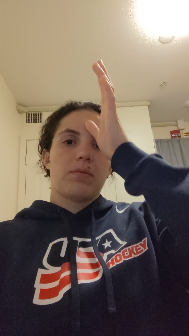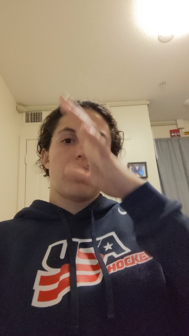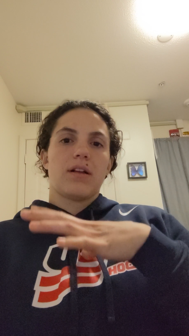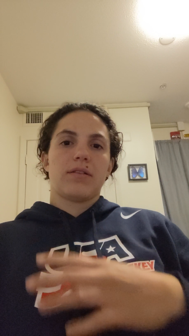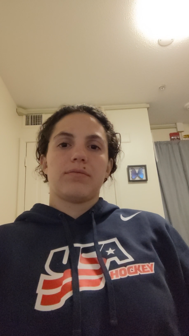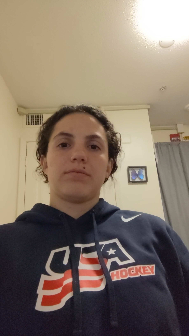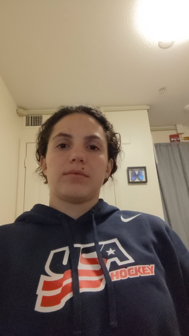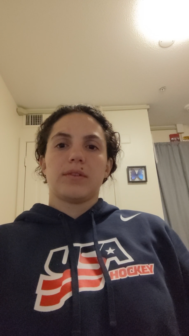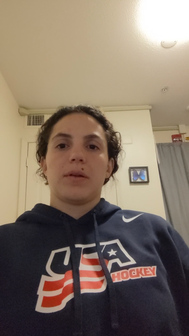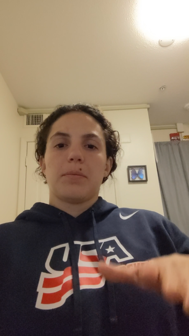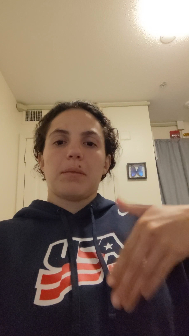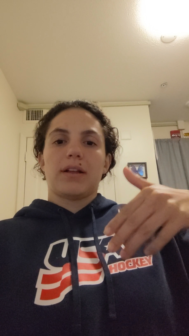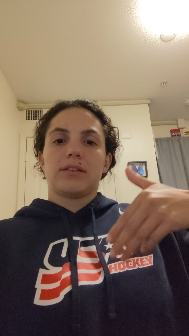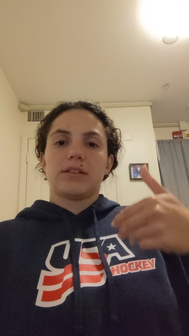pants